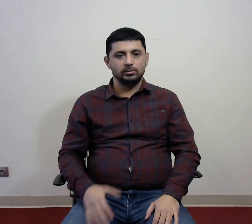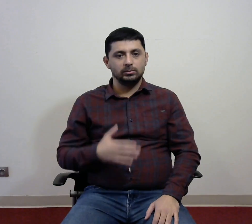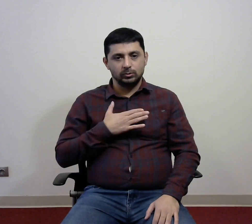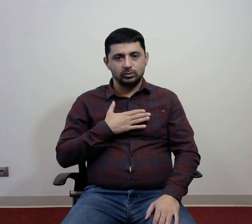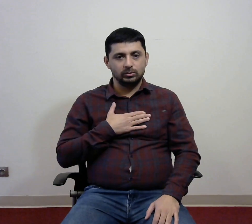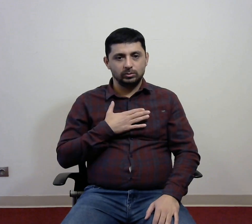mən